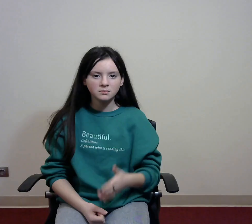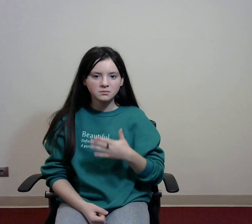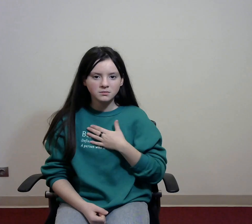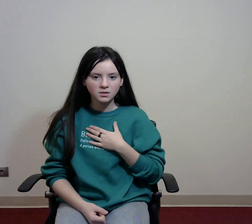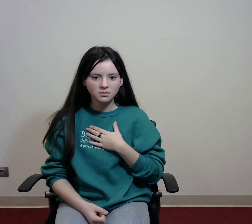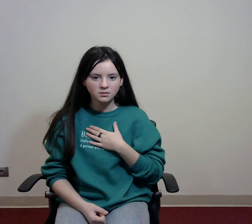mənə